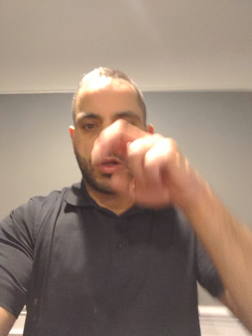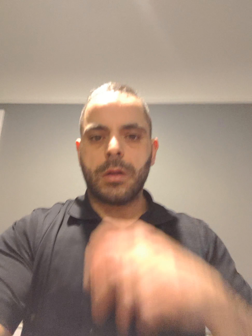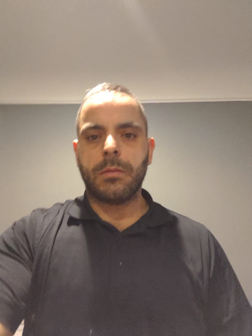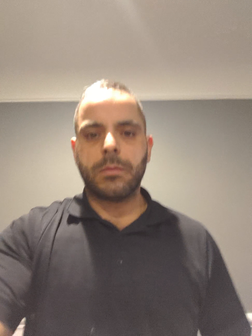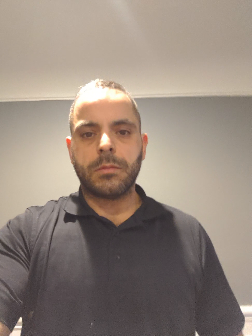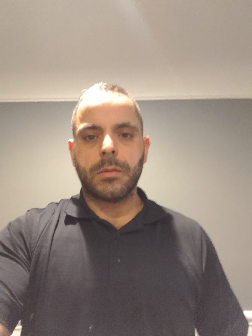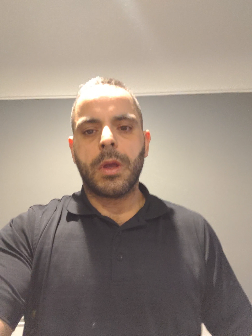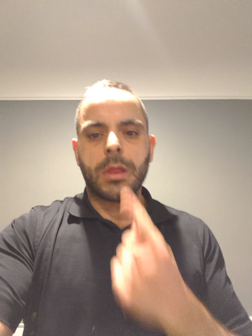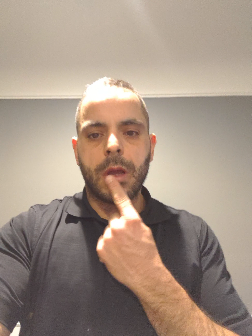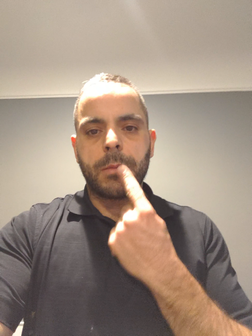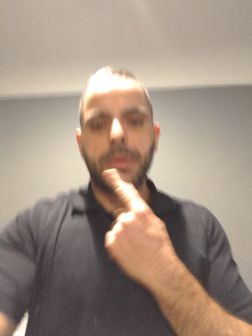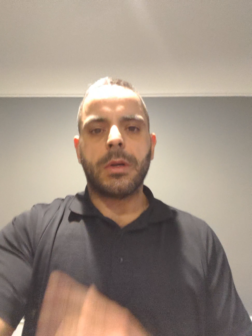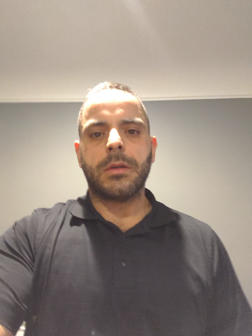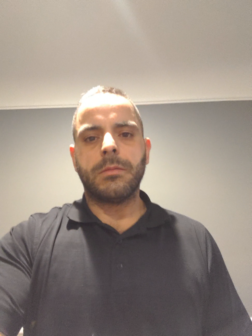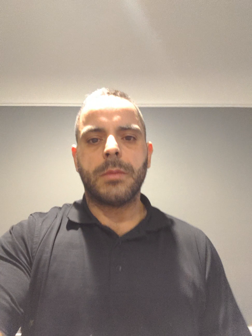lips